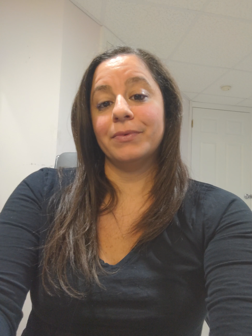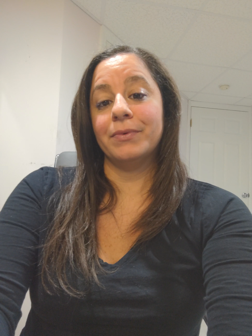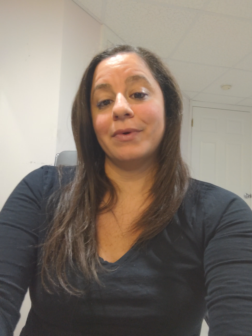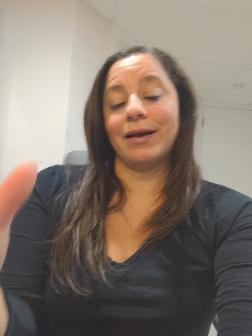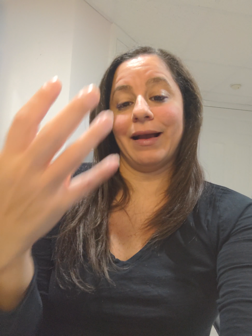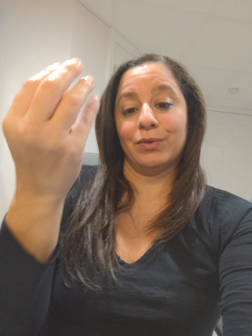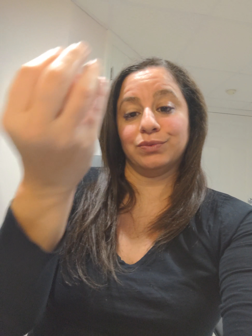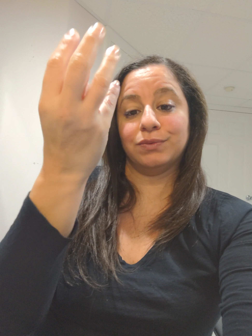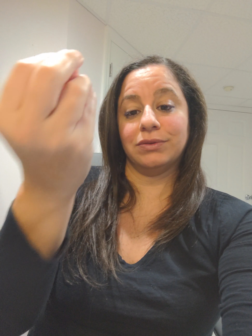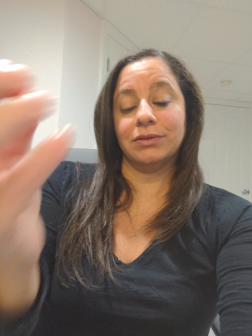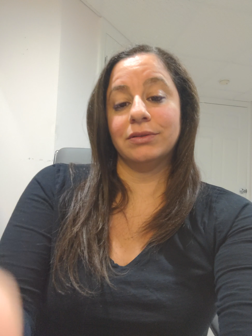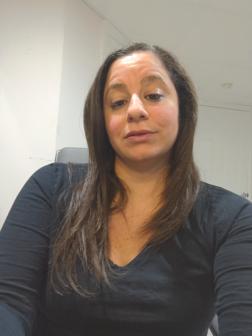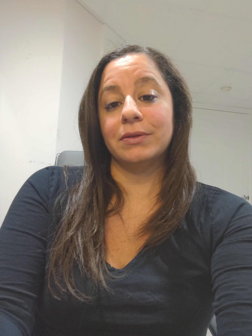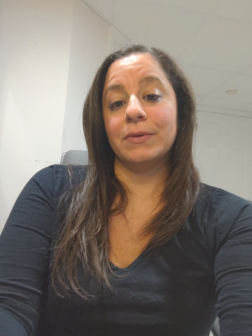outside